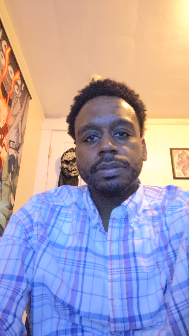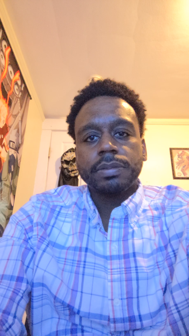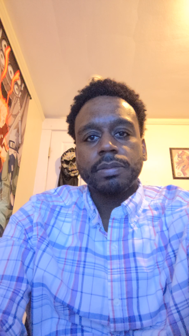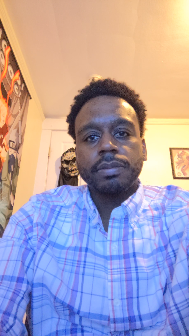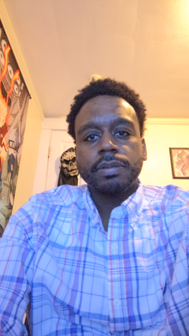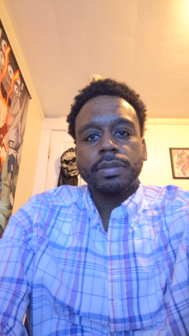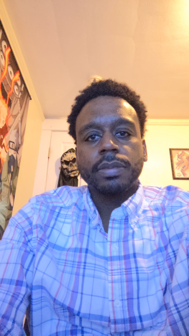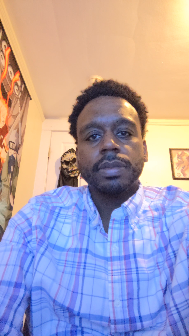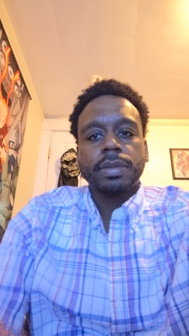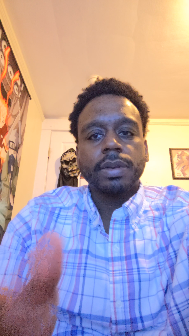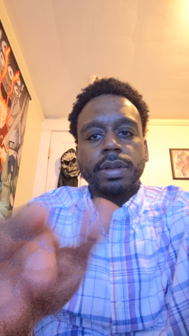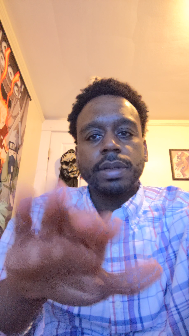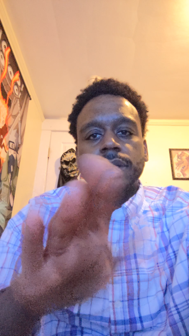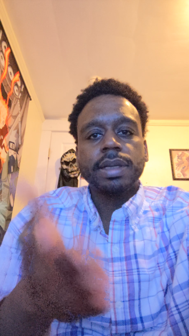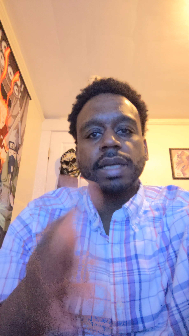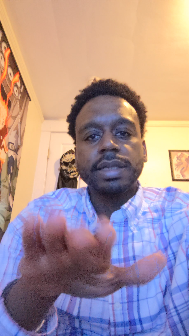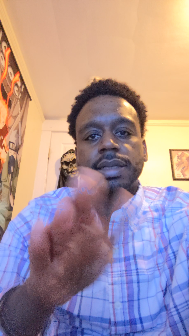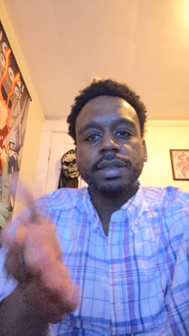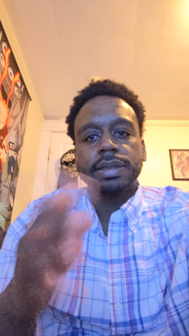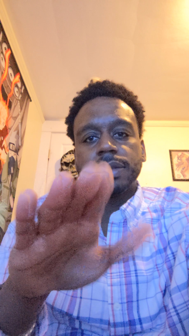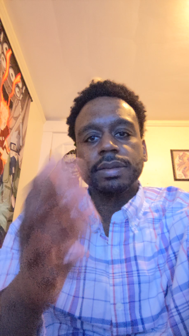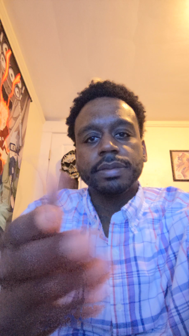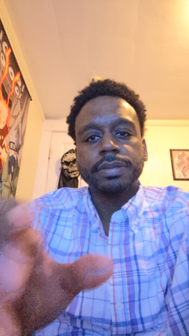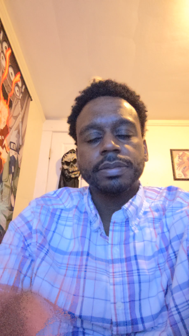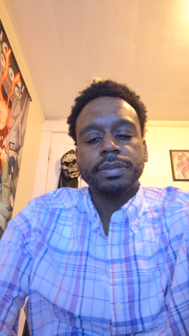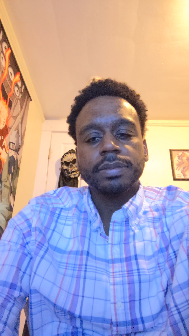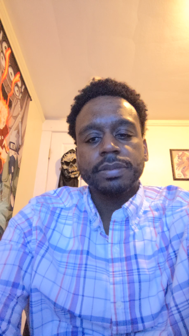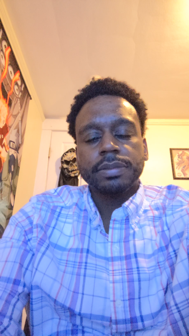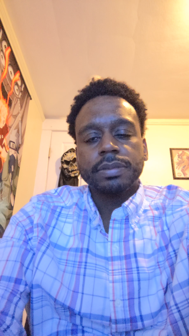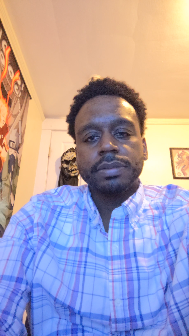kitchen